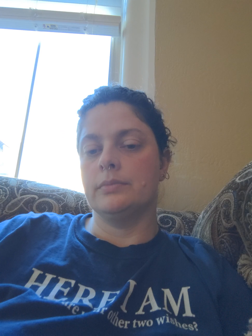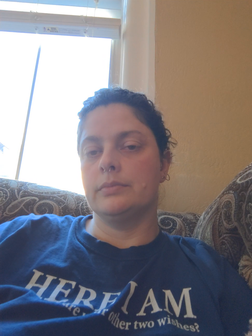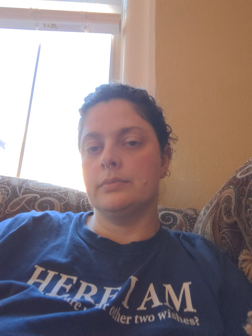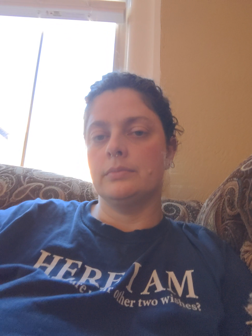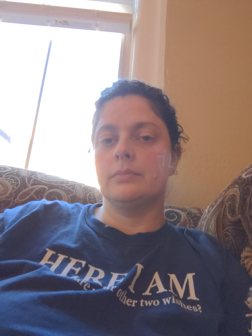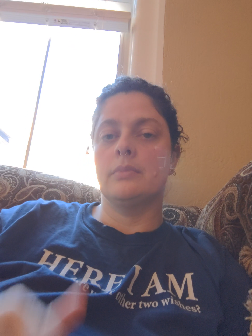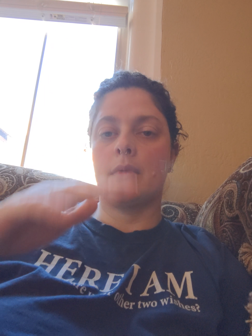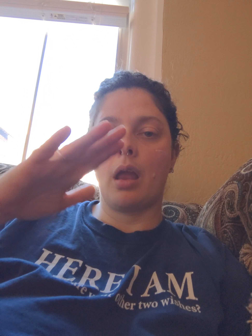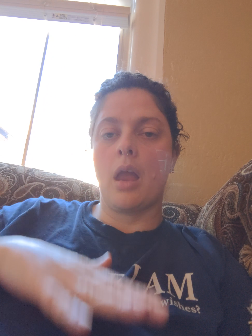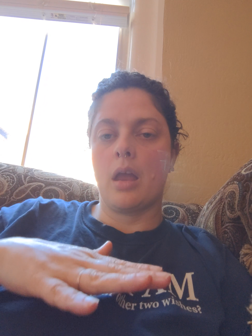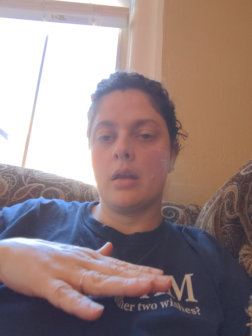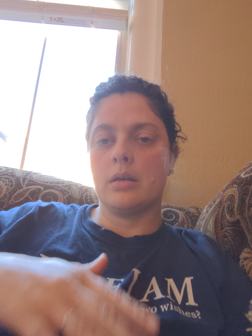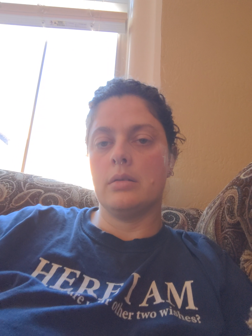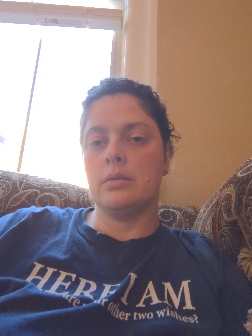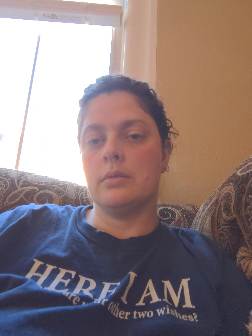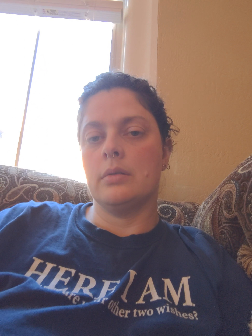on